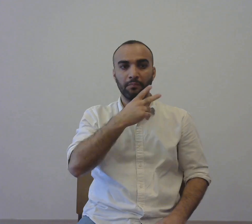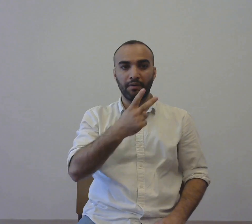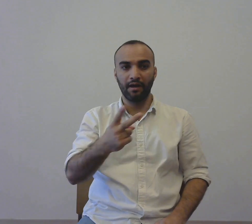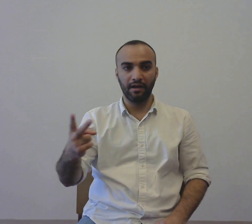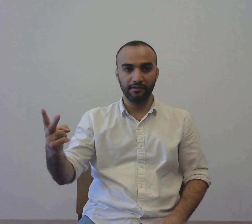baxmaq